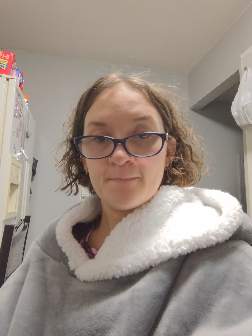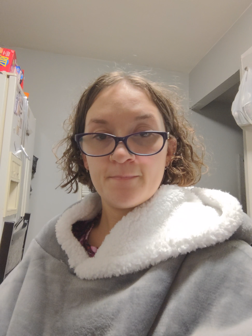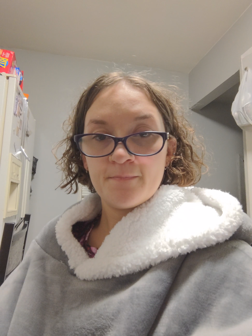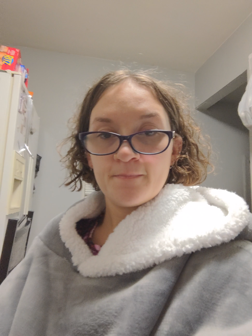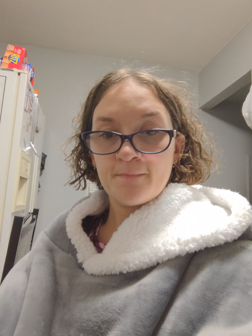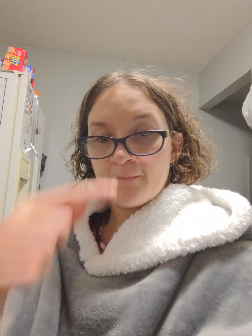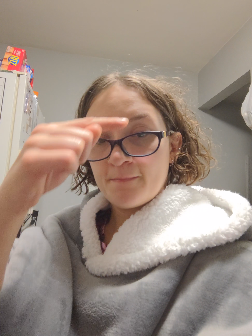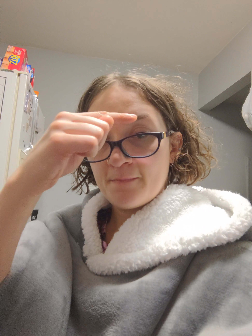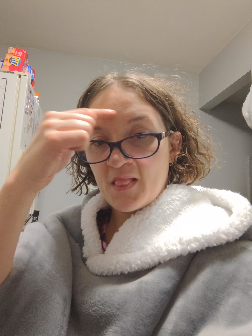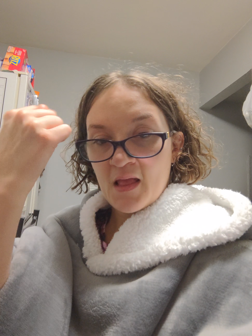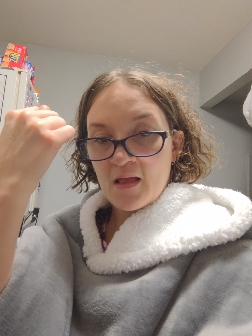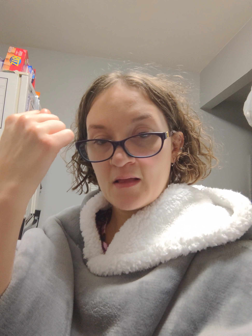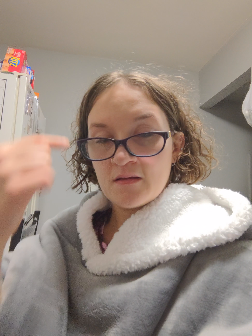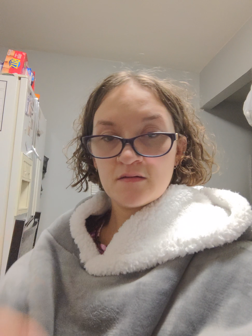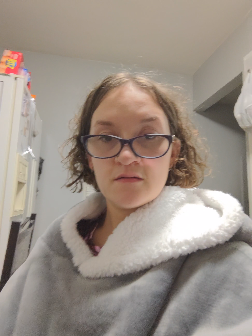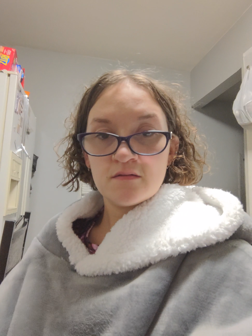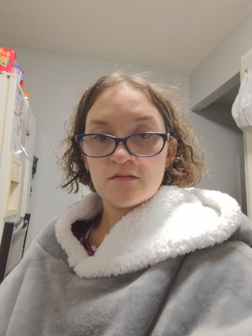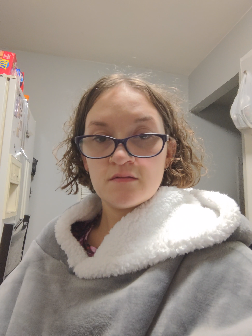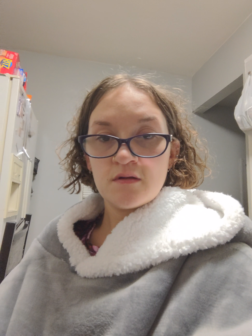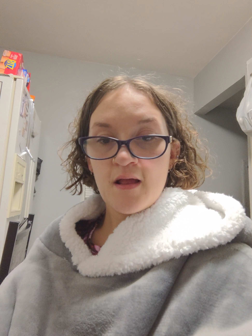black